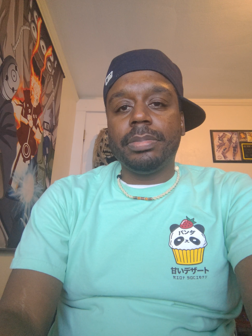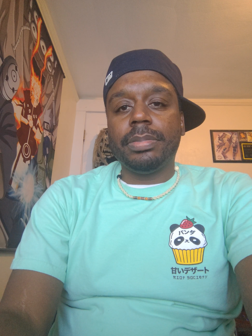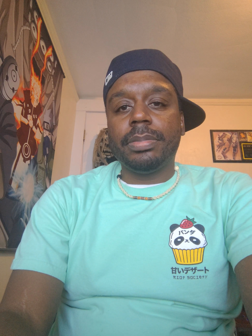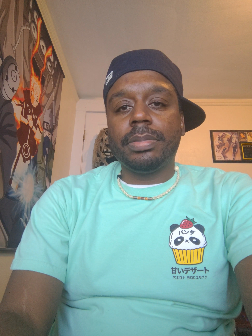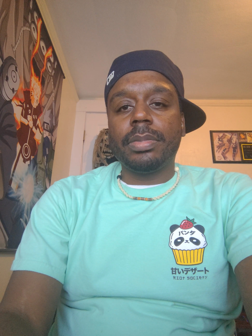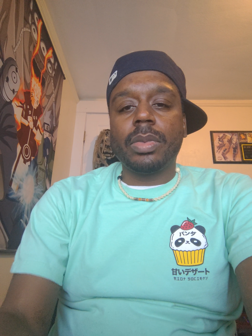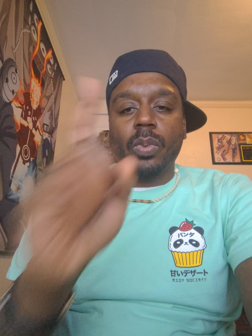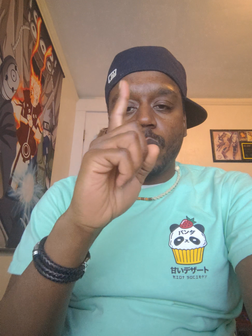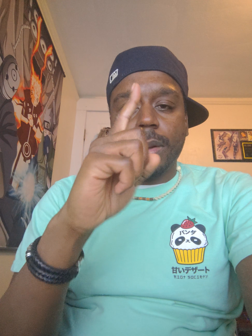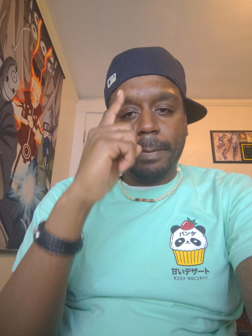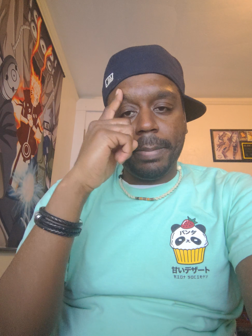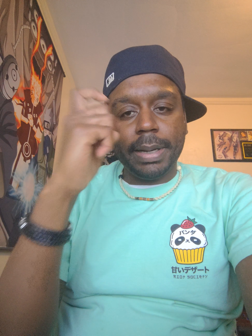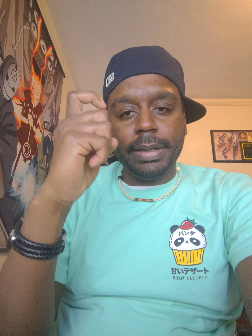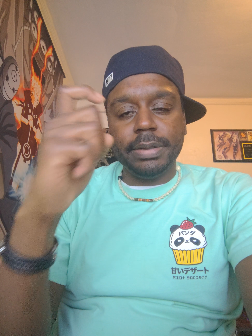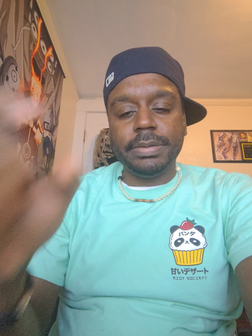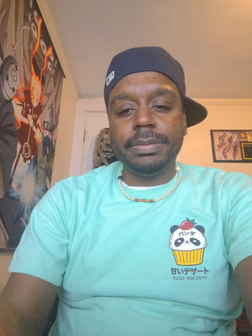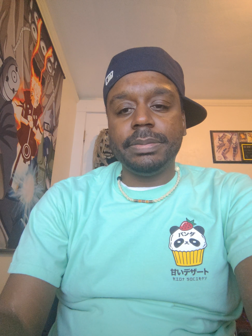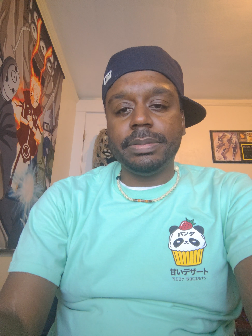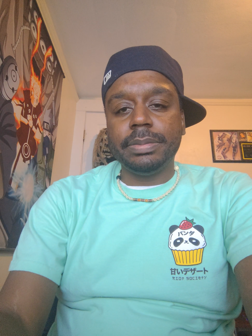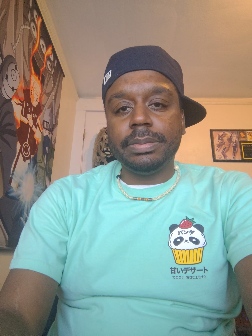penny